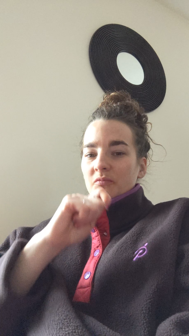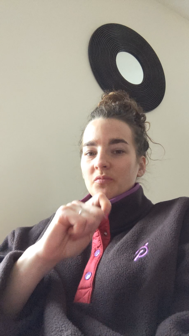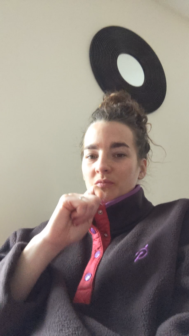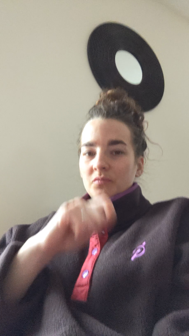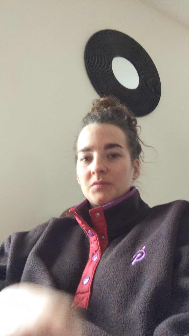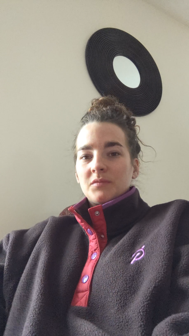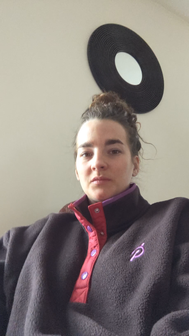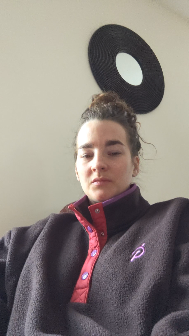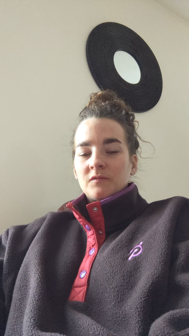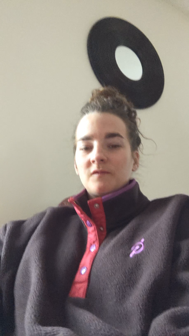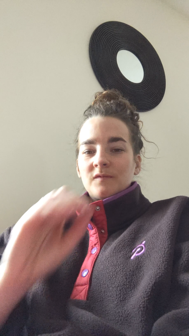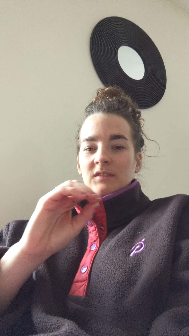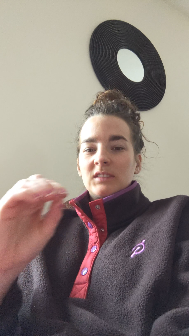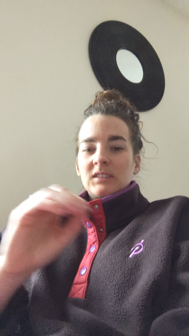fix